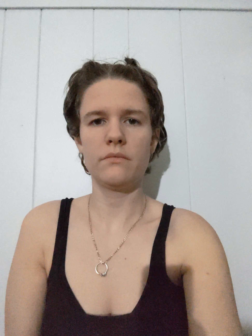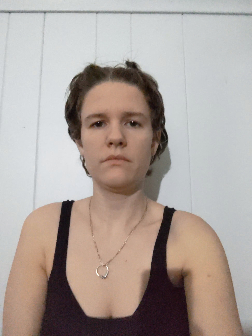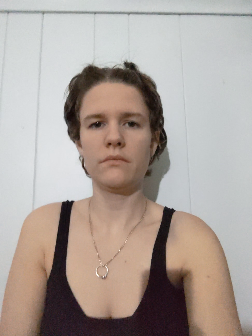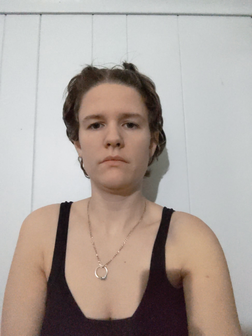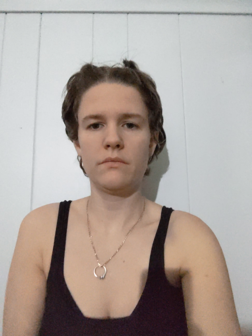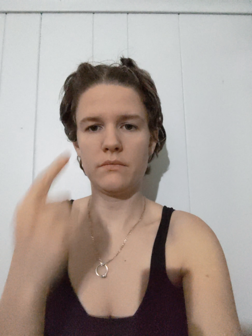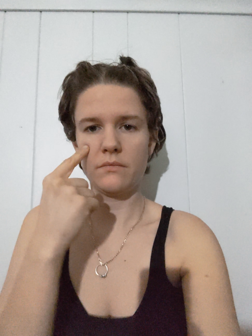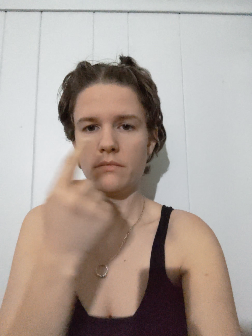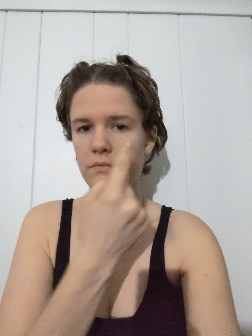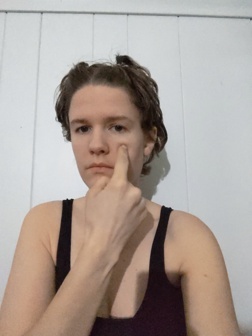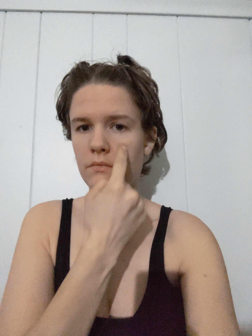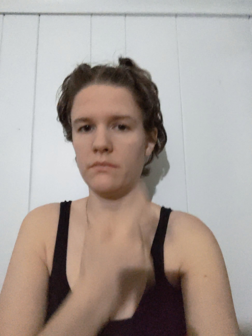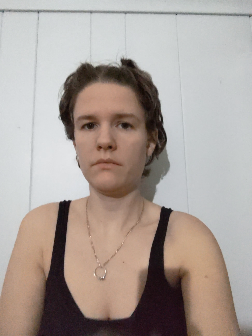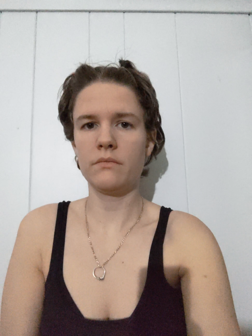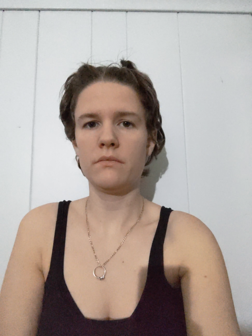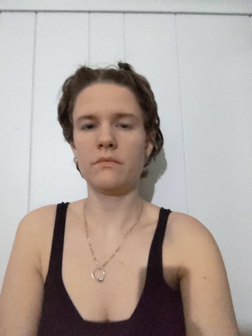eye